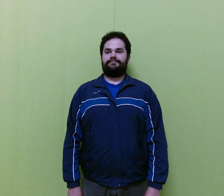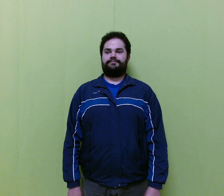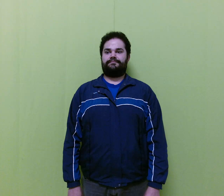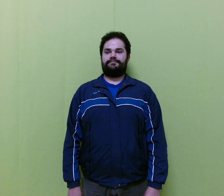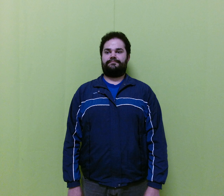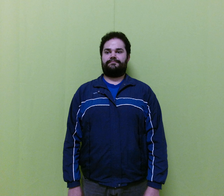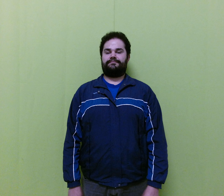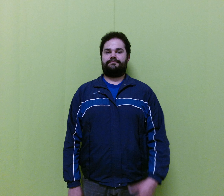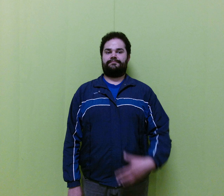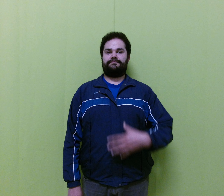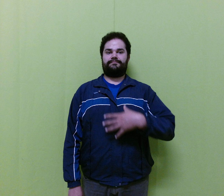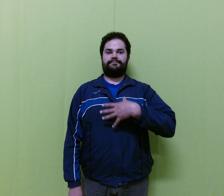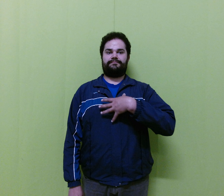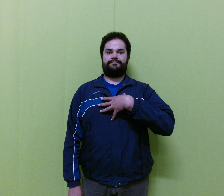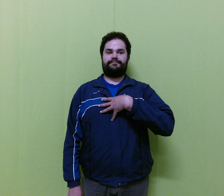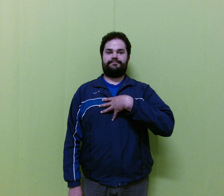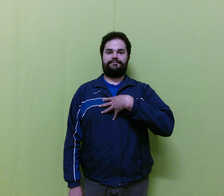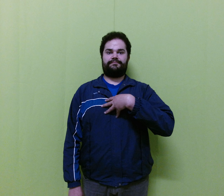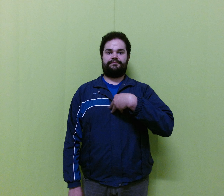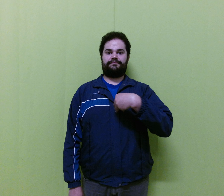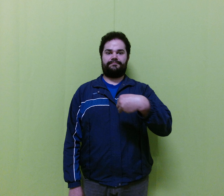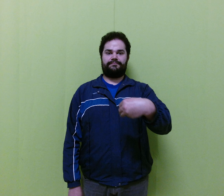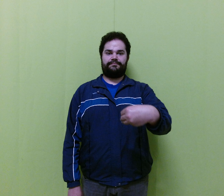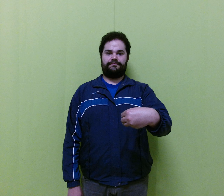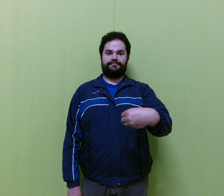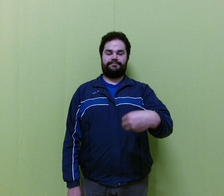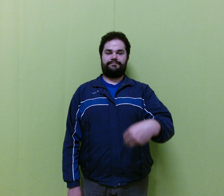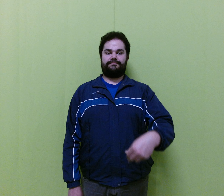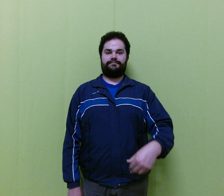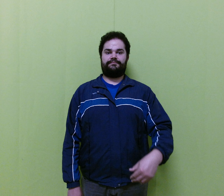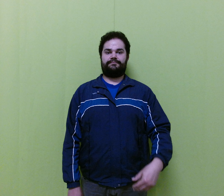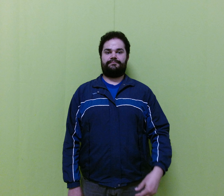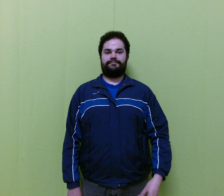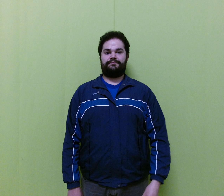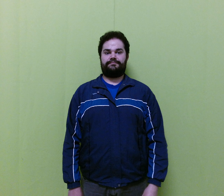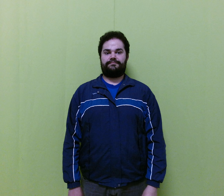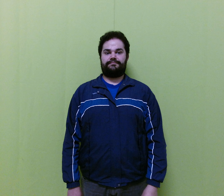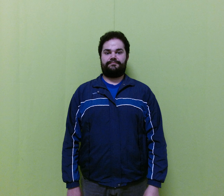filho